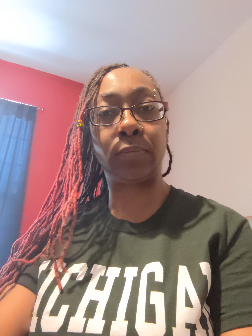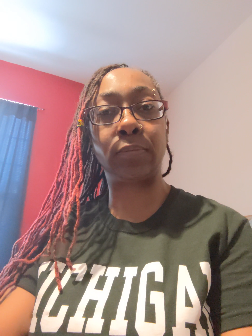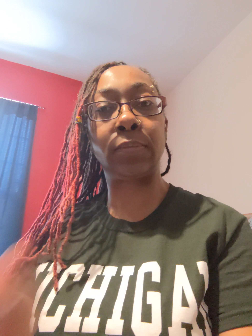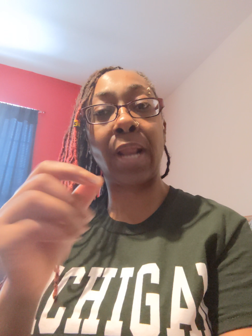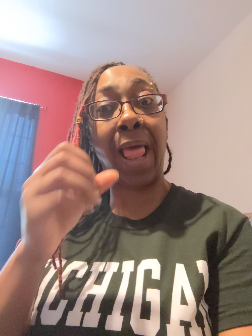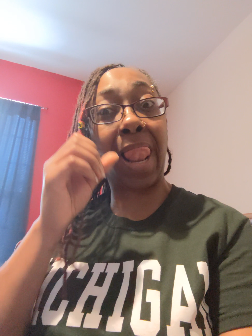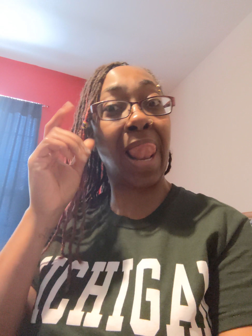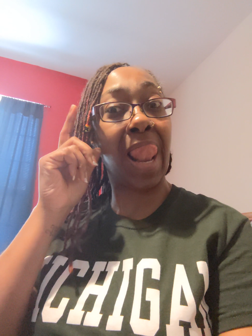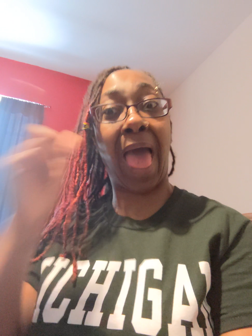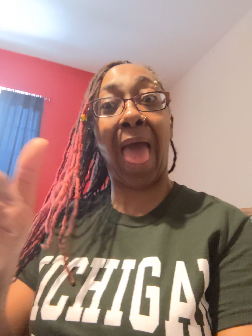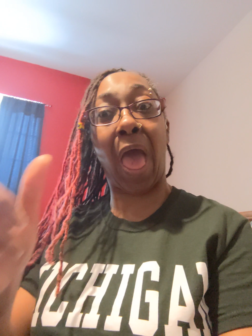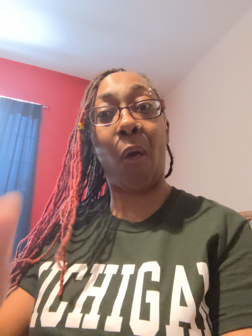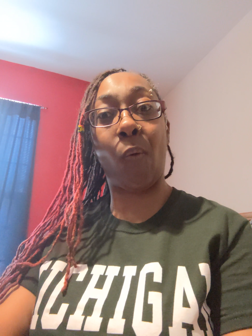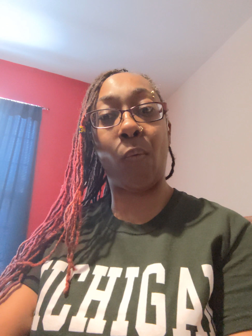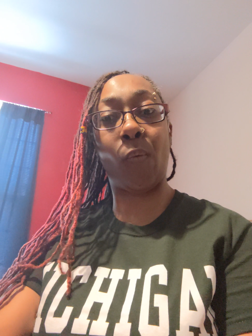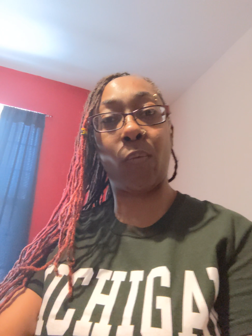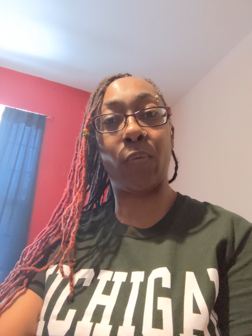loud